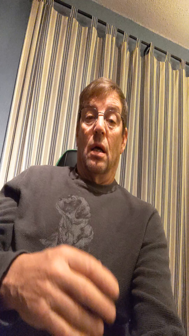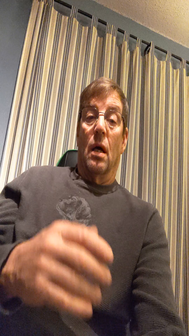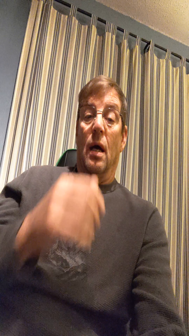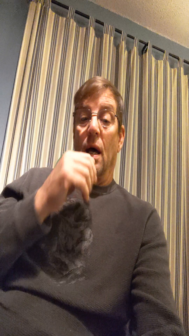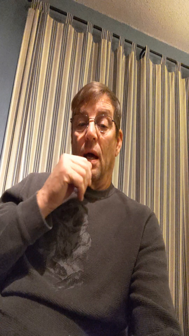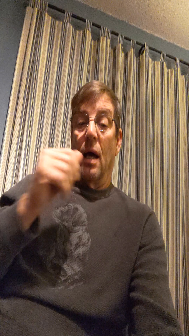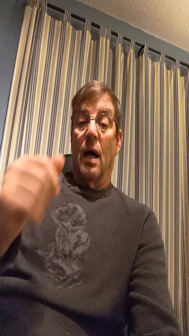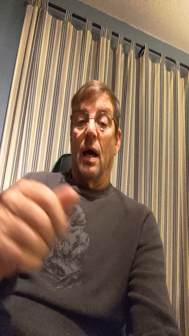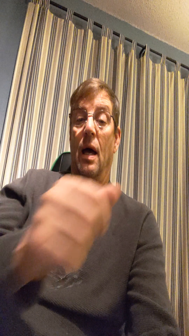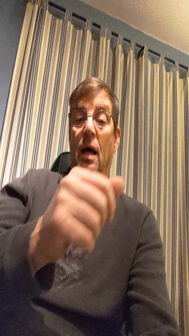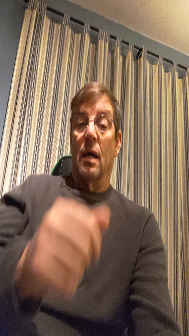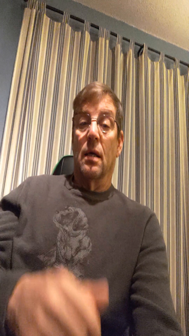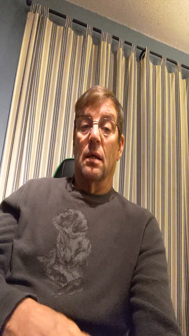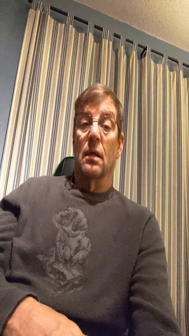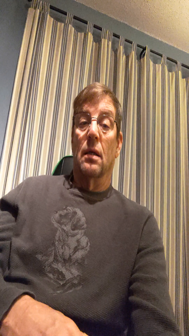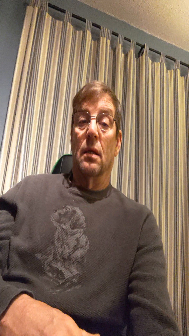hide